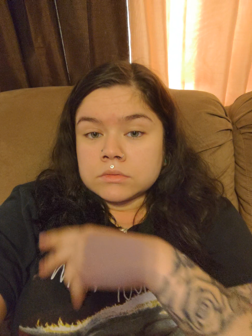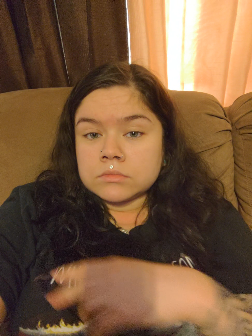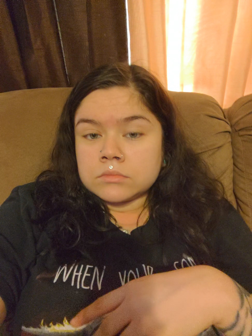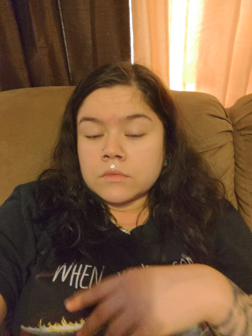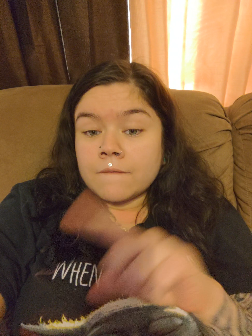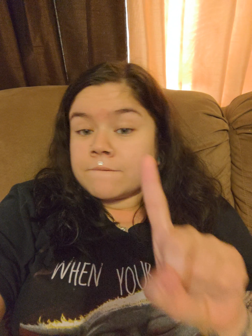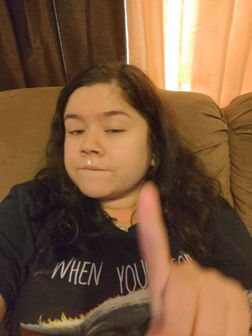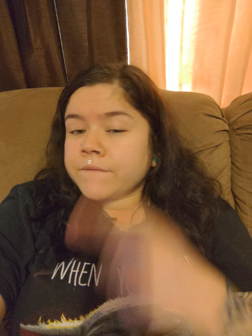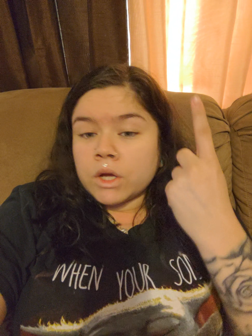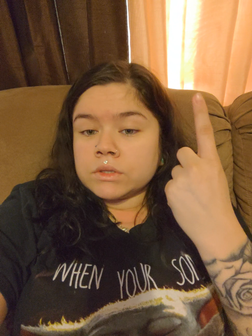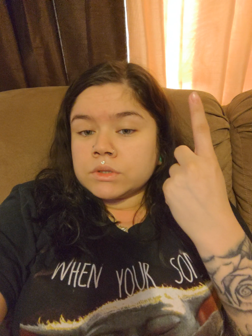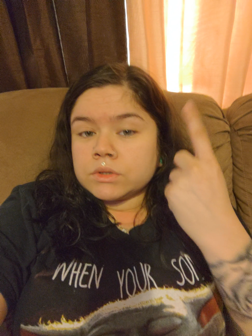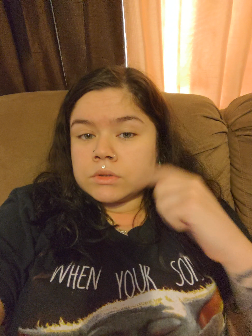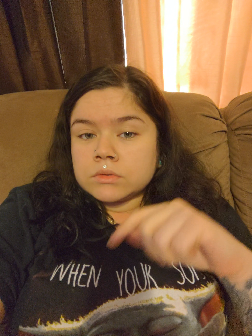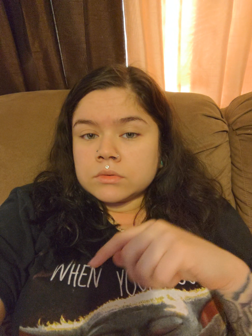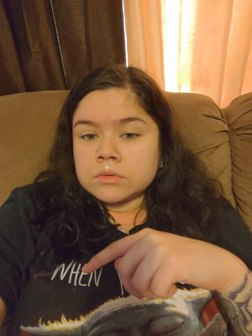first